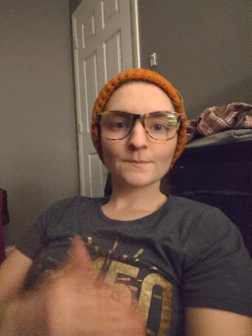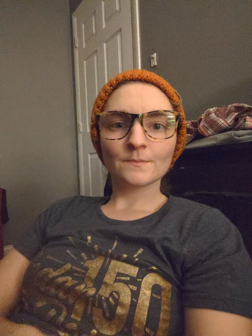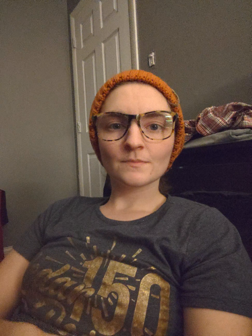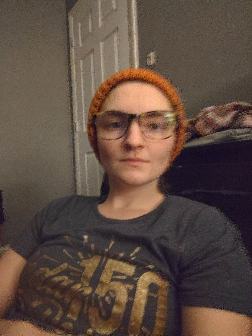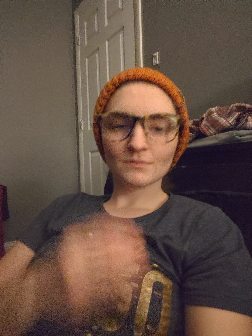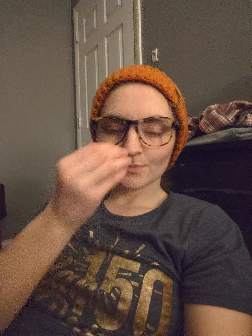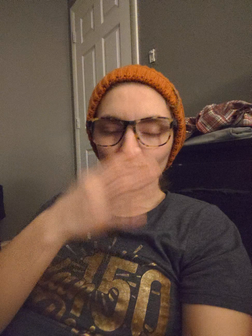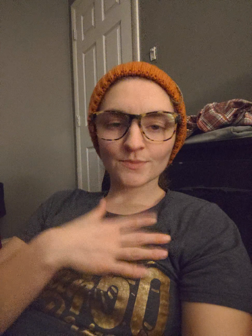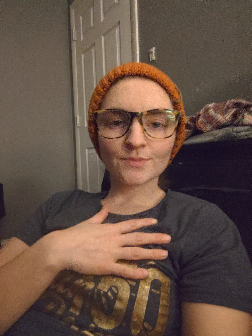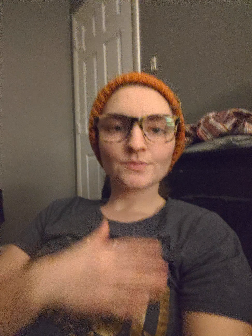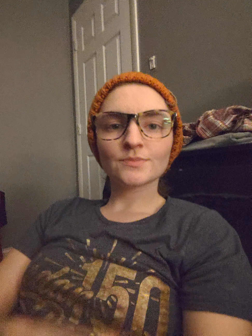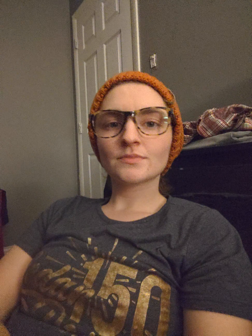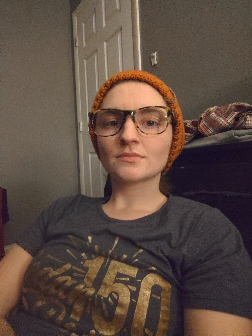pajamas